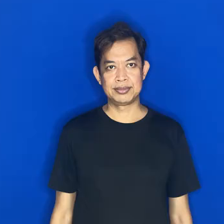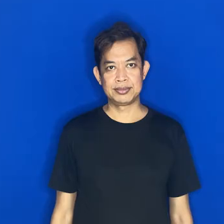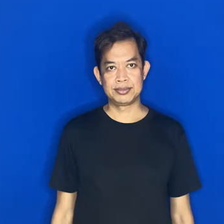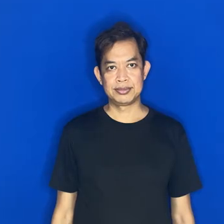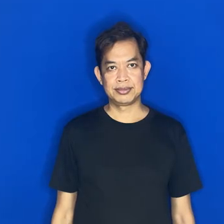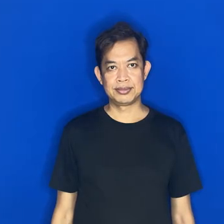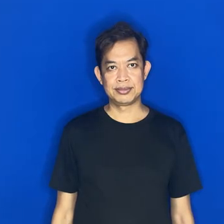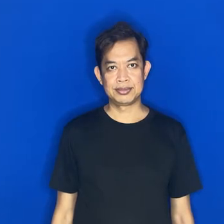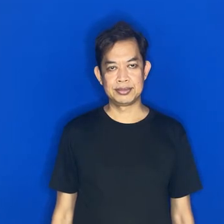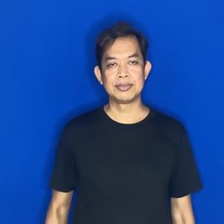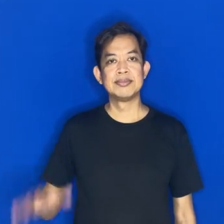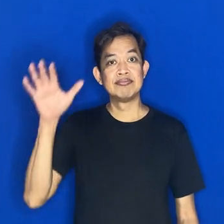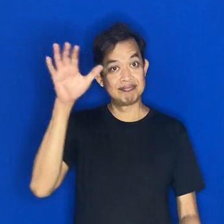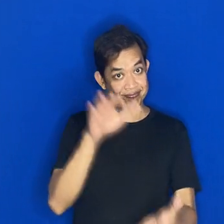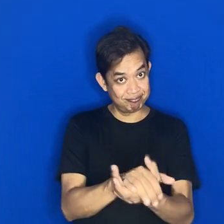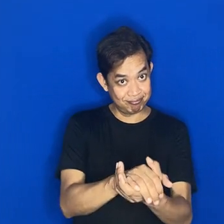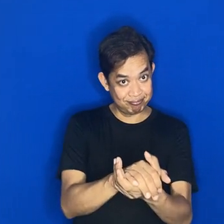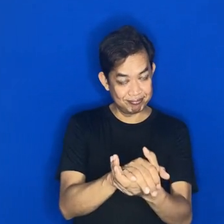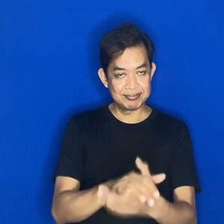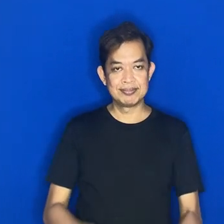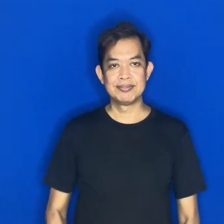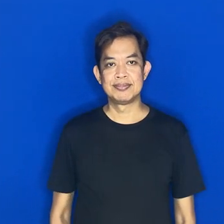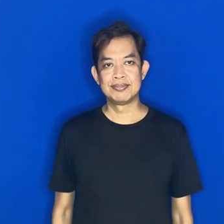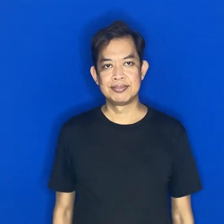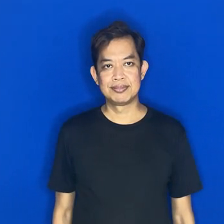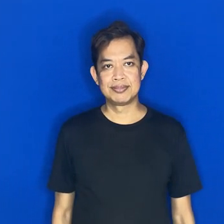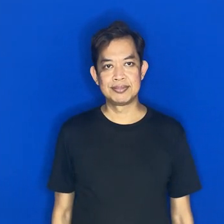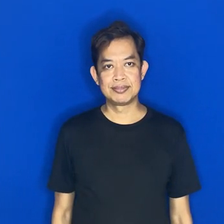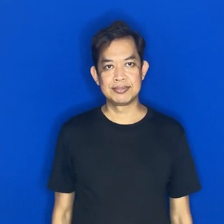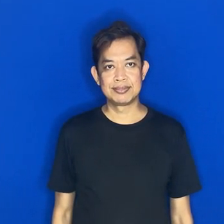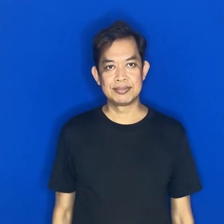married